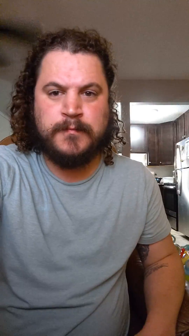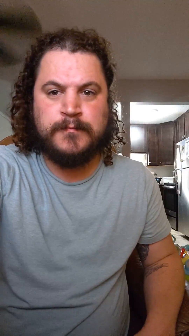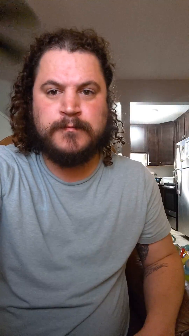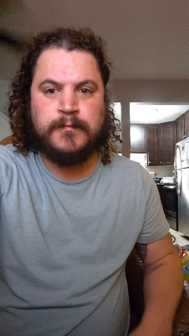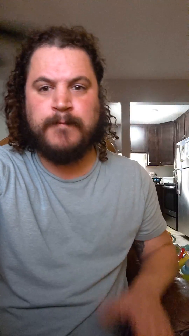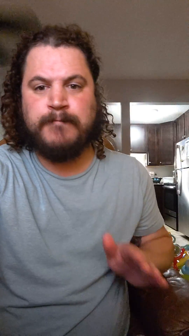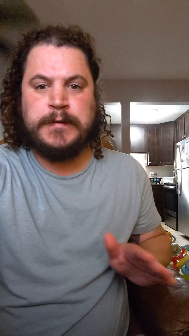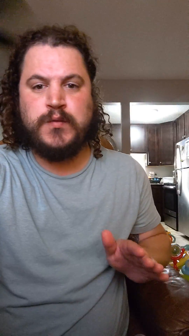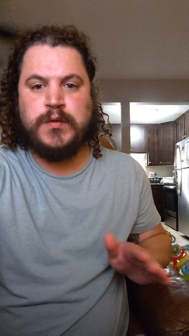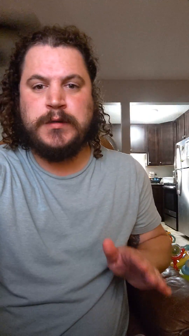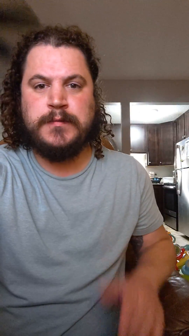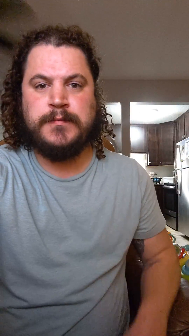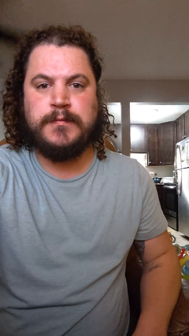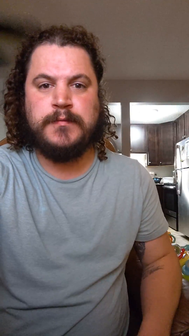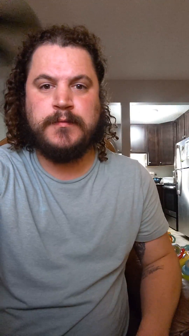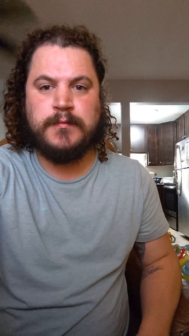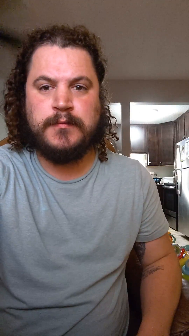penguin